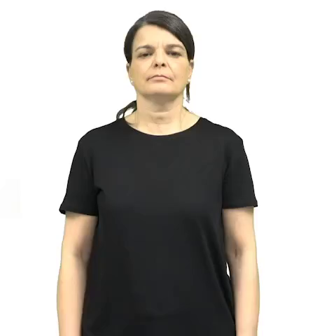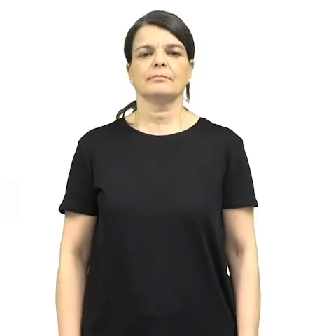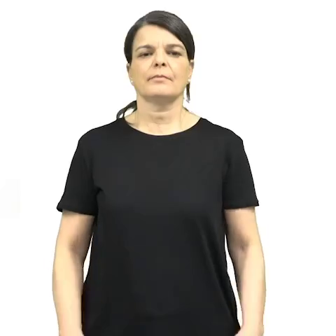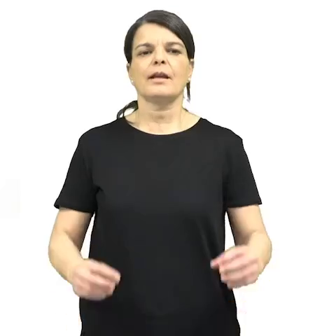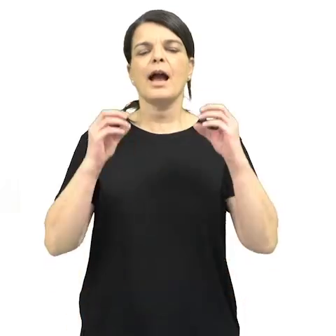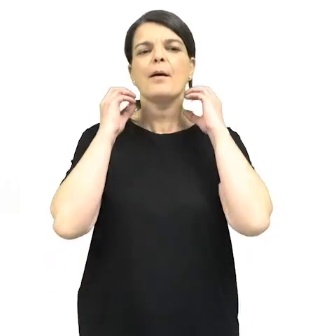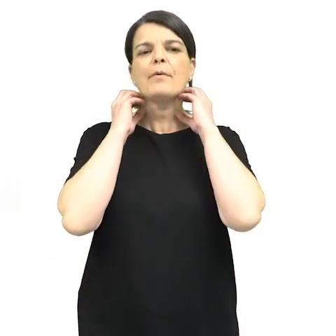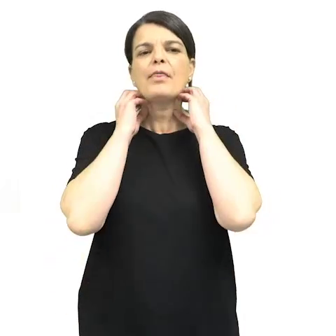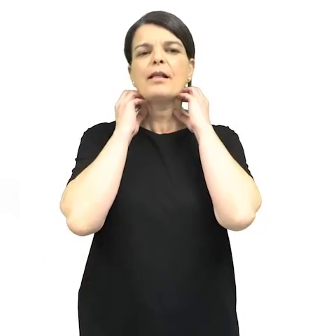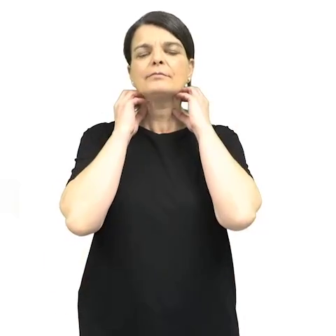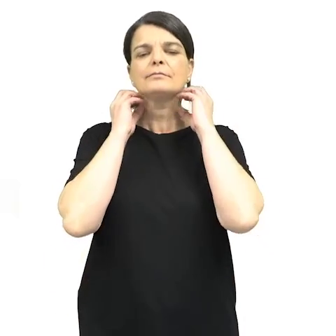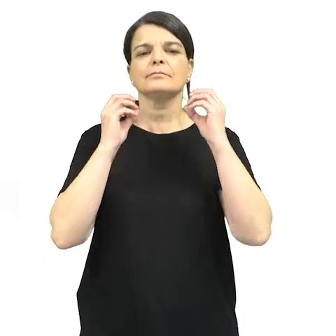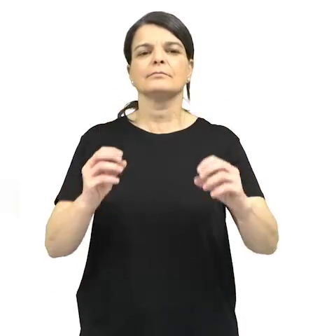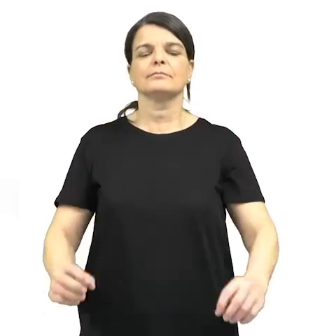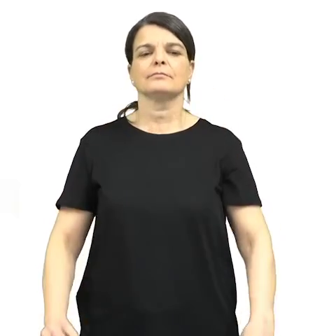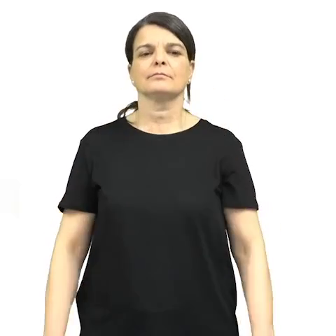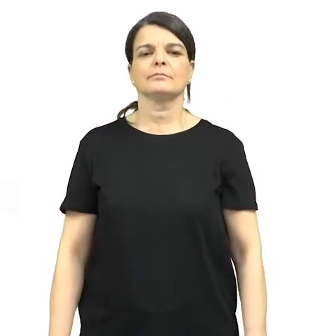amigdalas